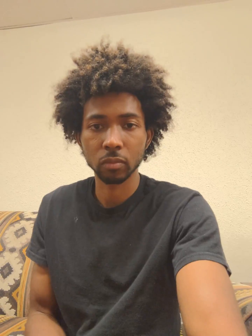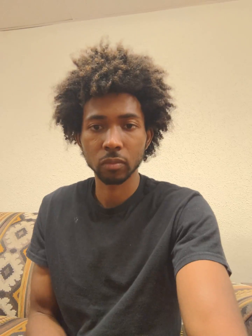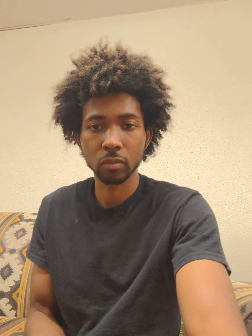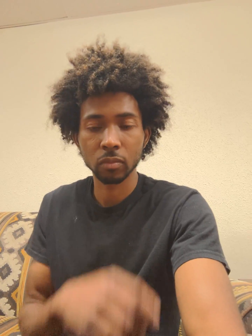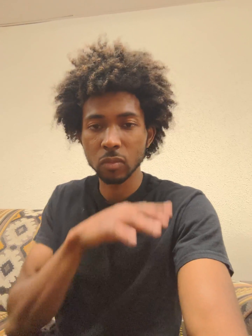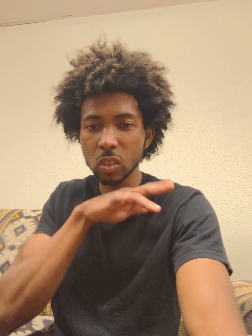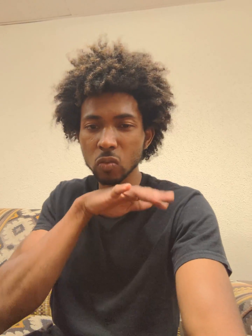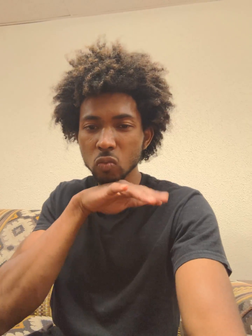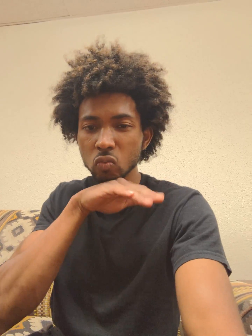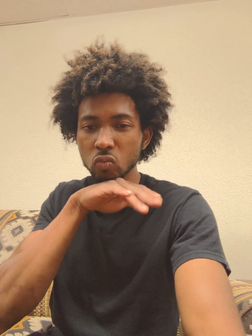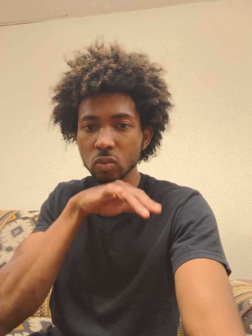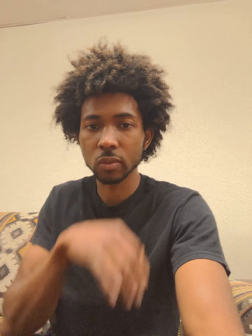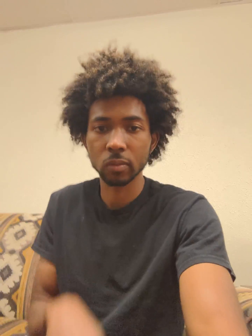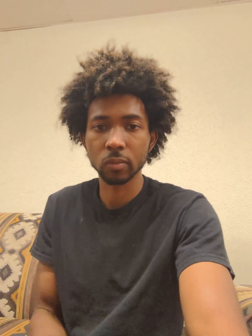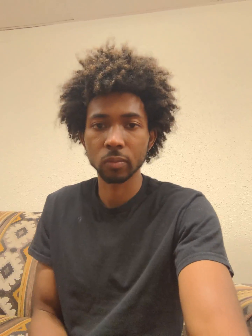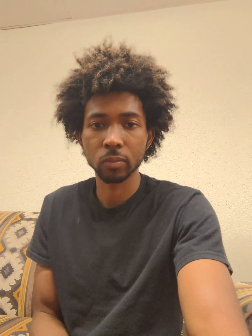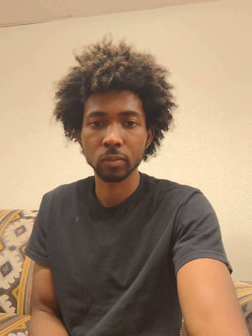naughty